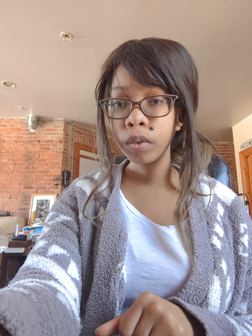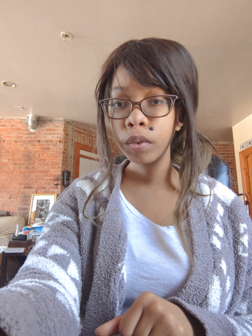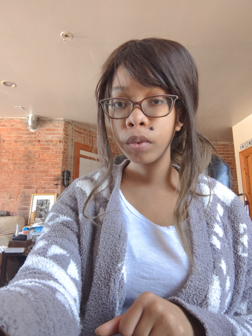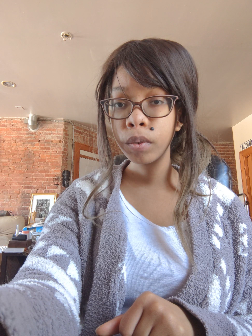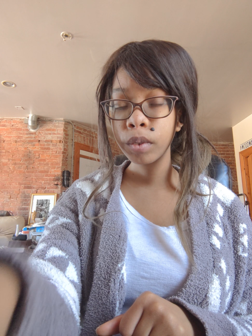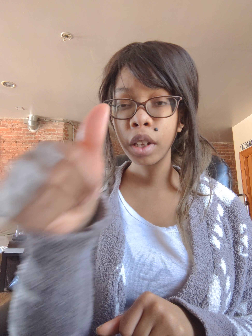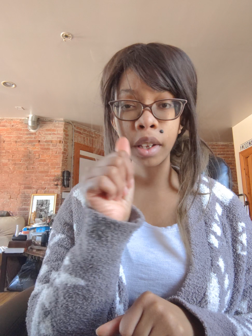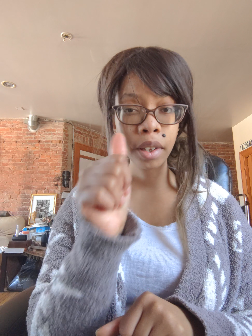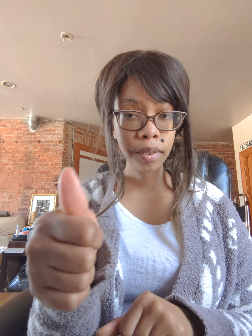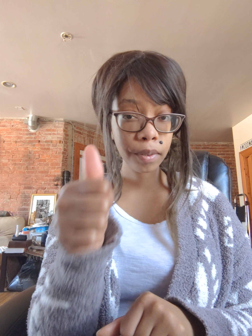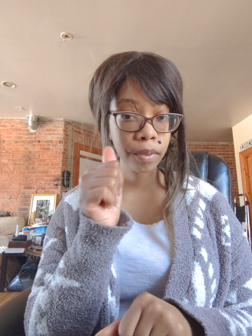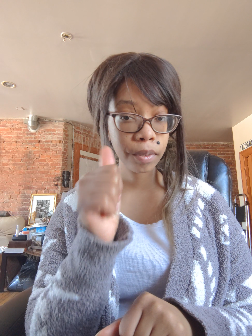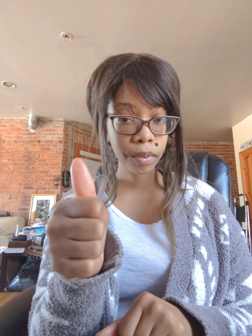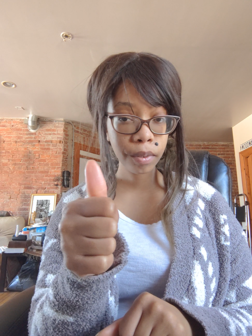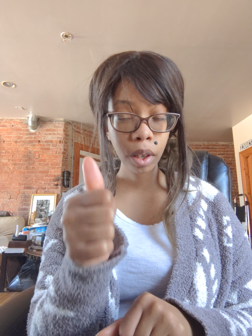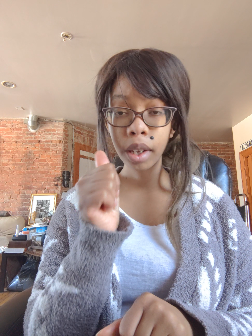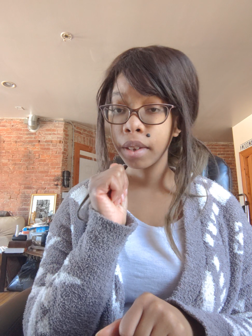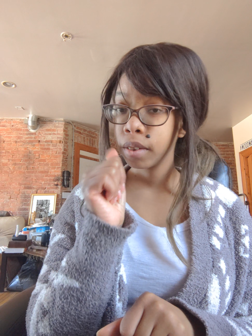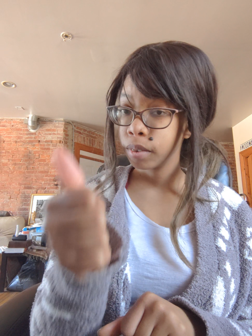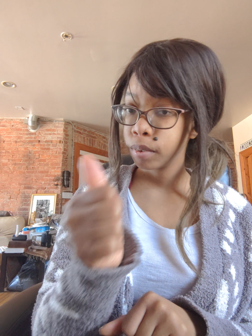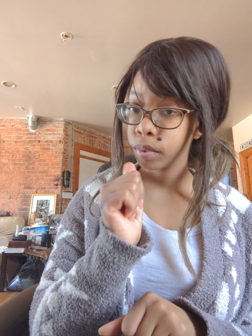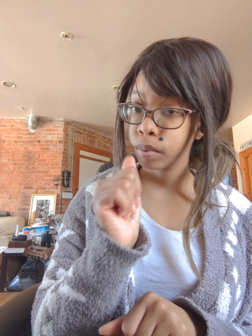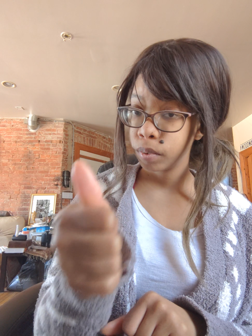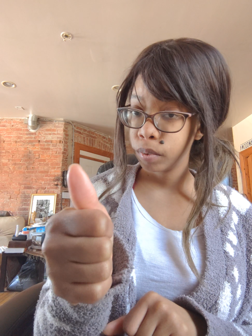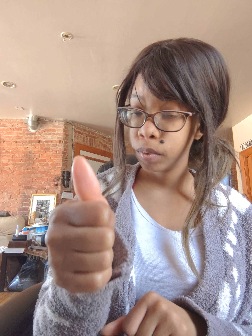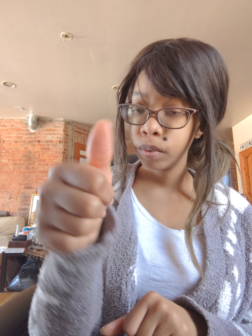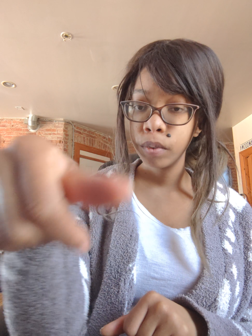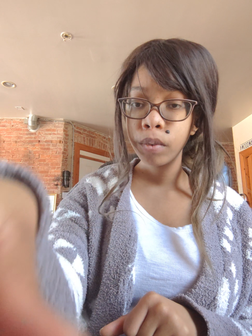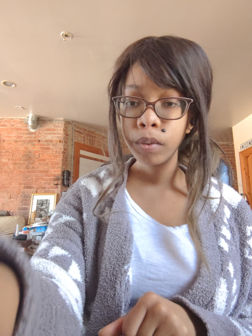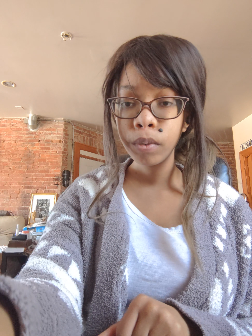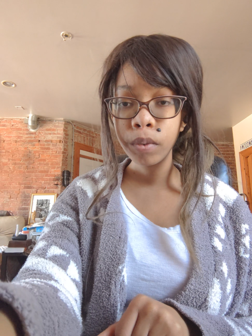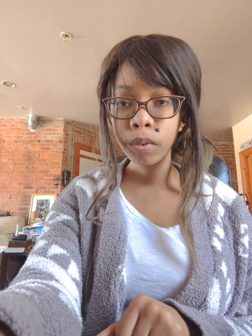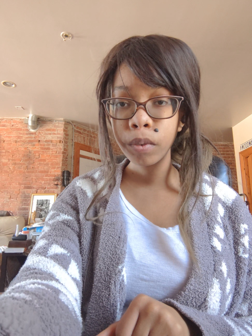yourself